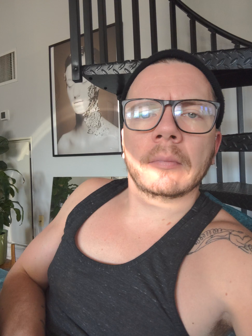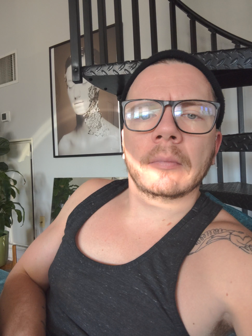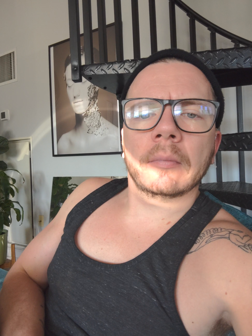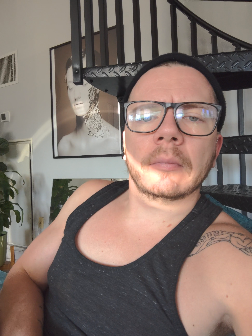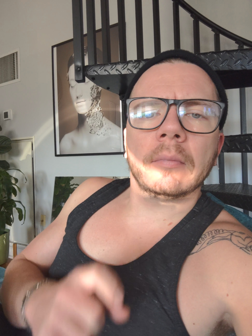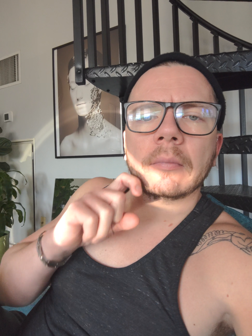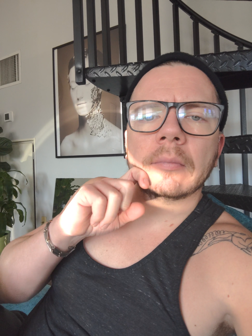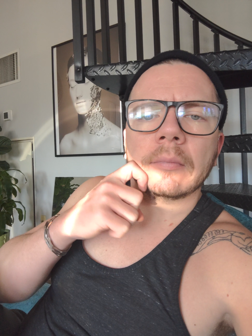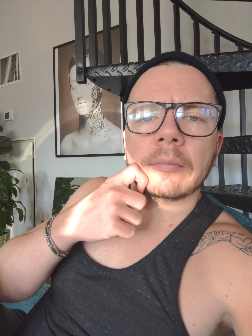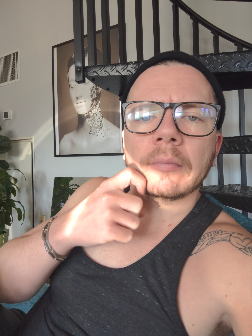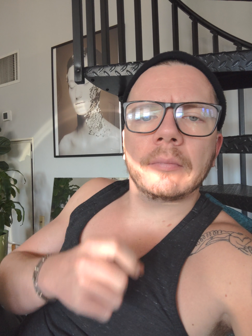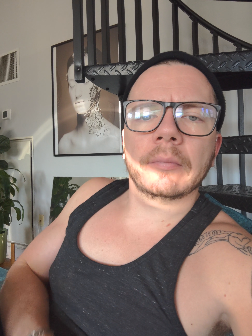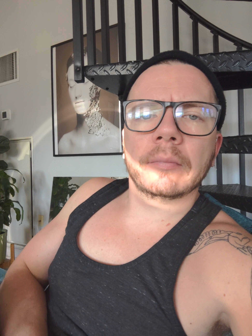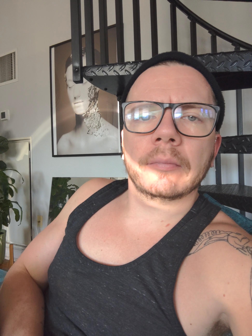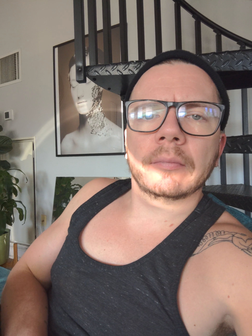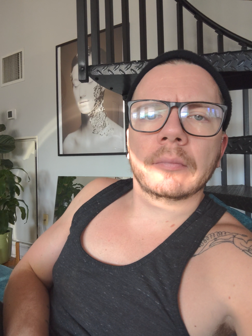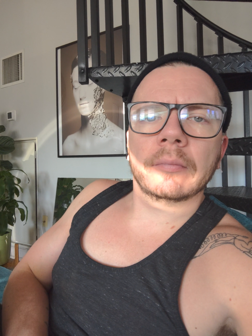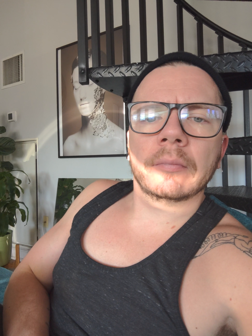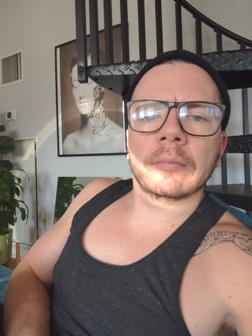apple